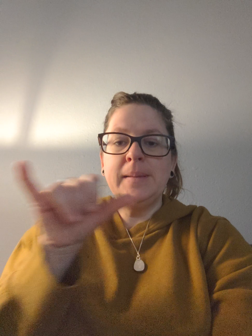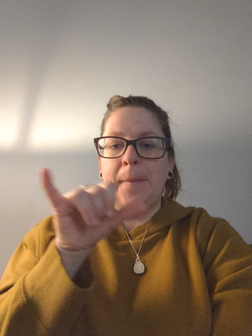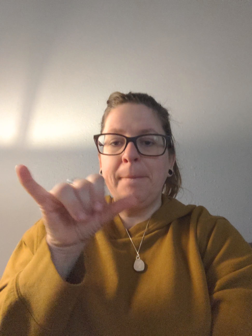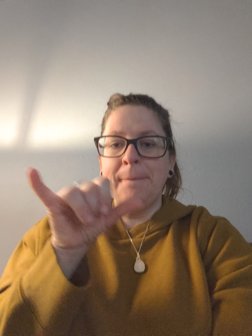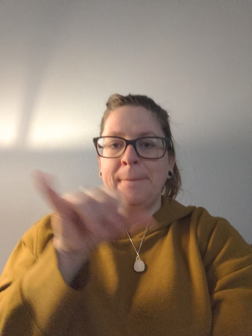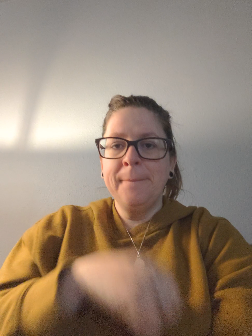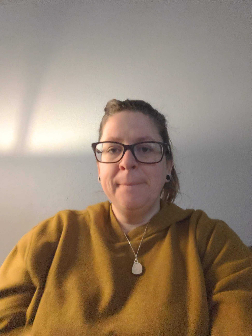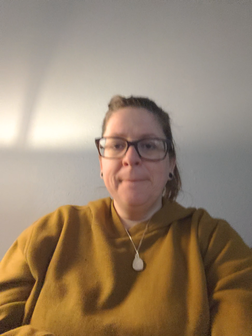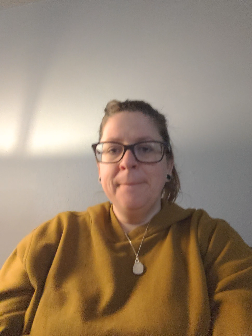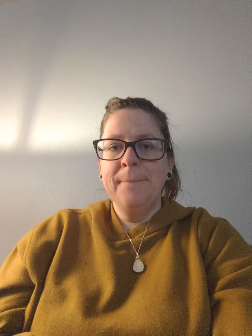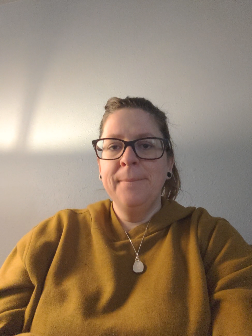same